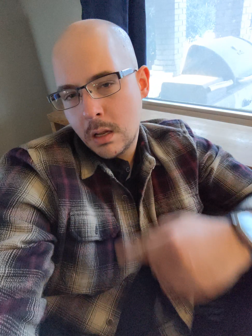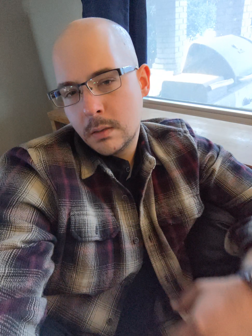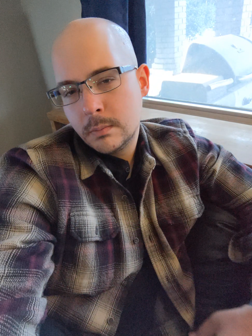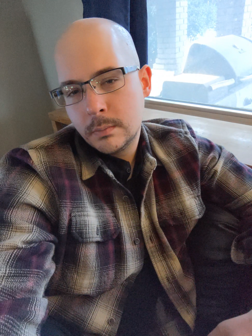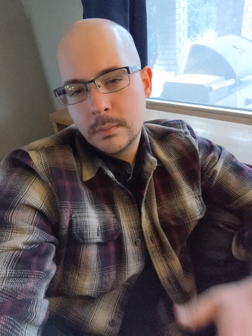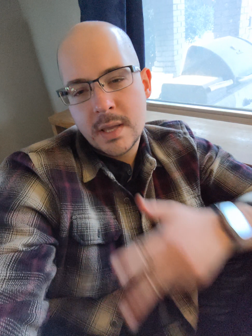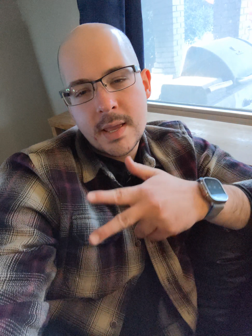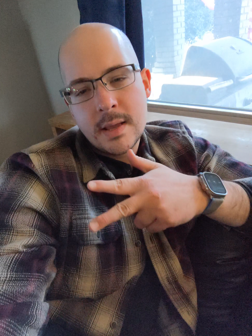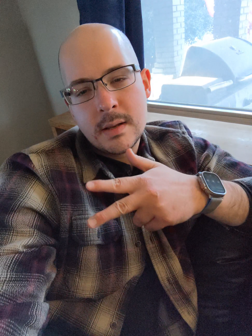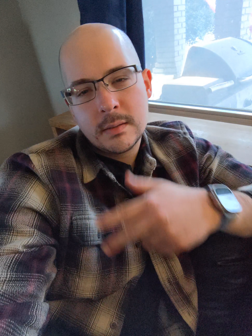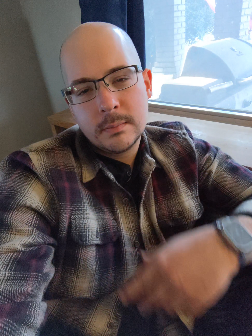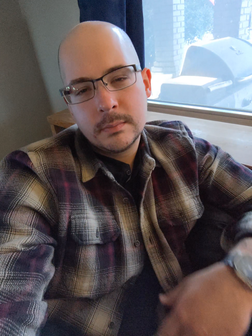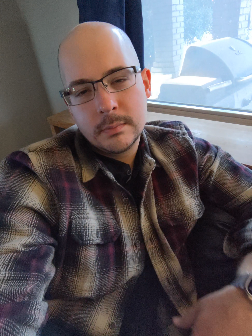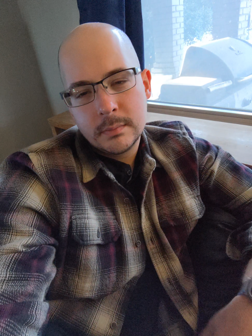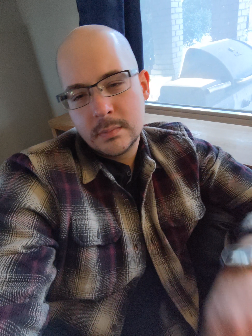hen